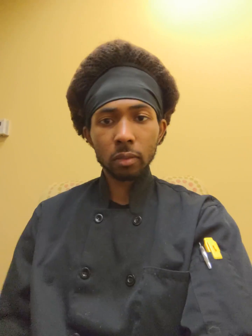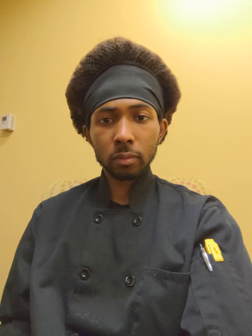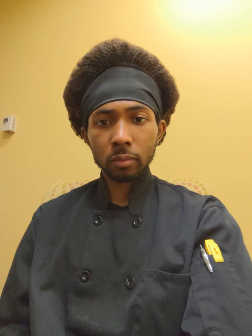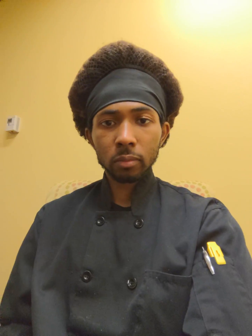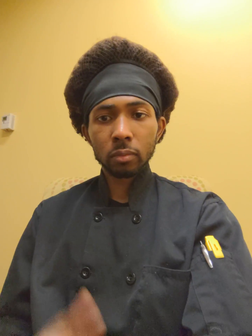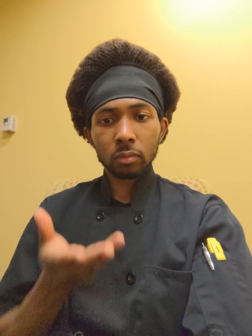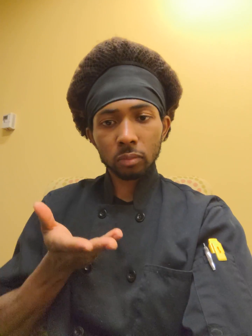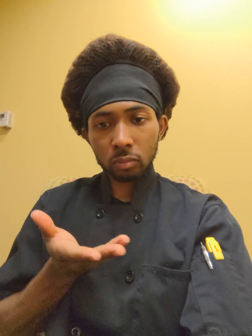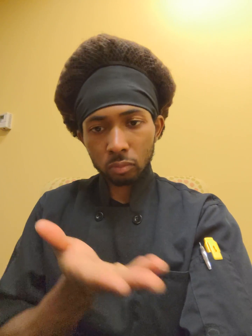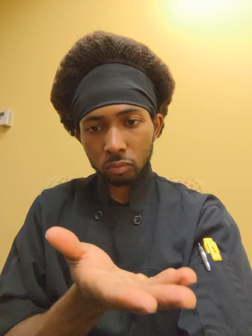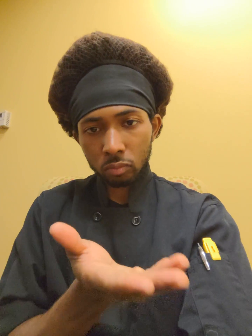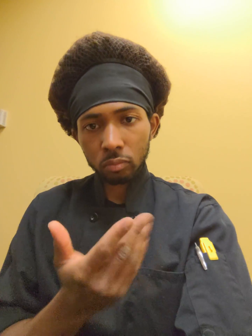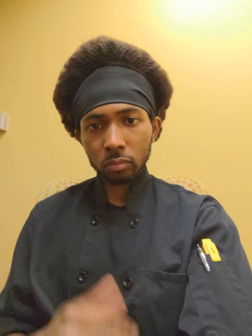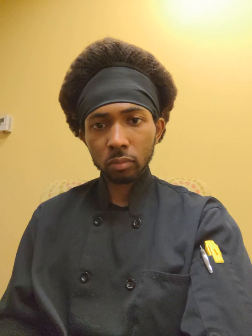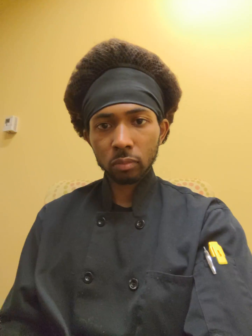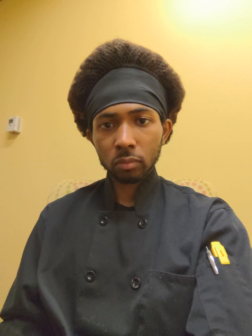oven